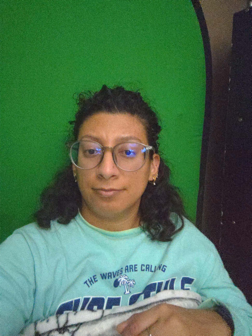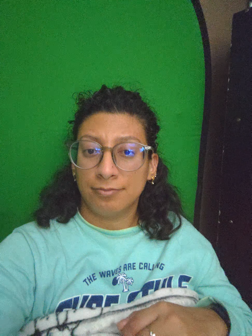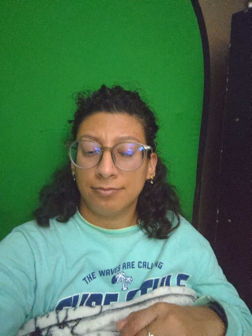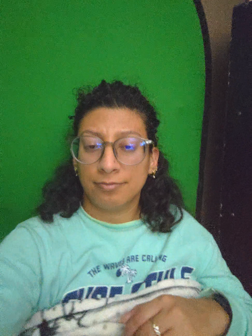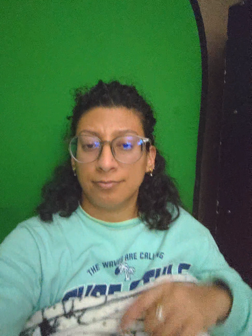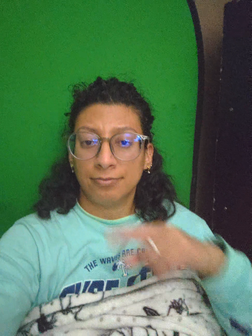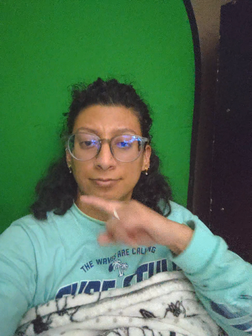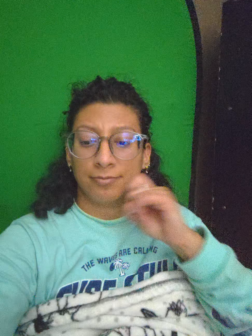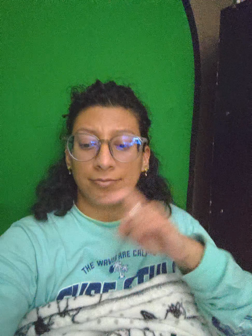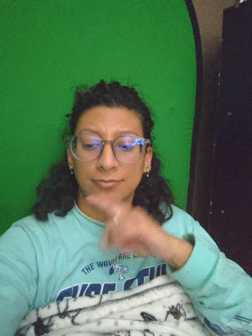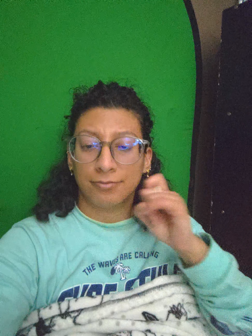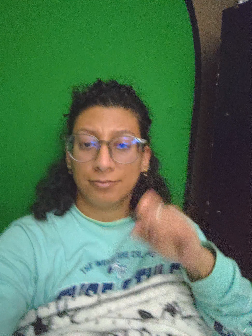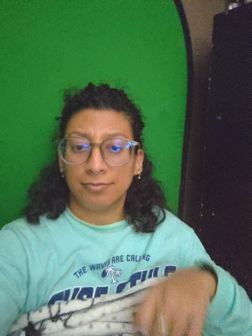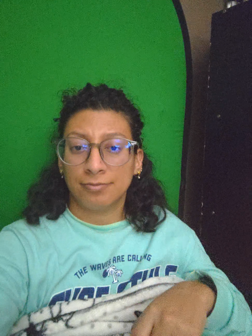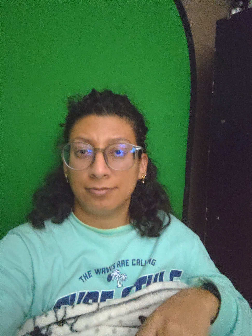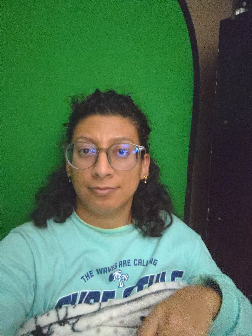dryer